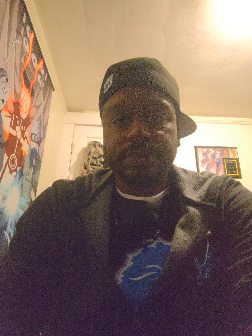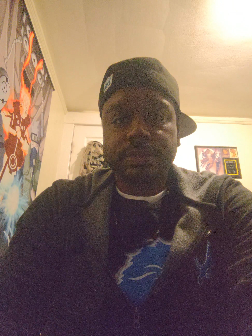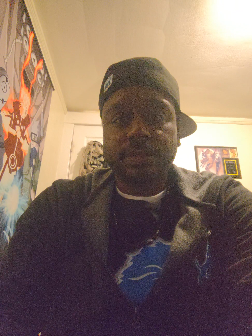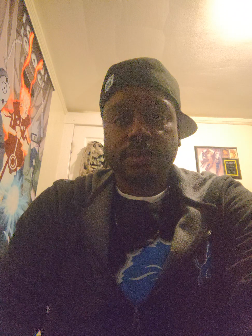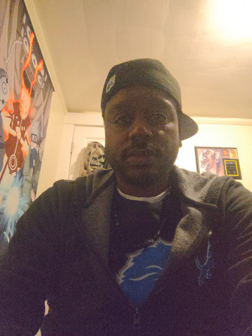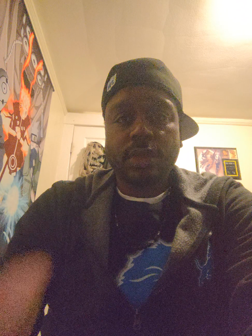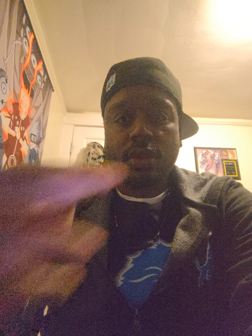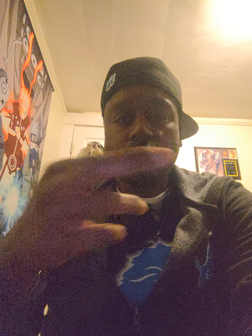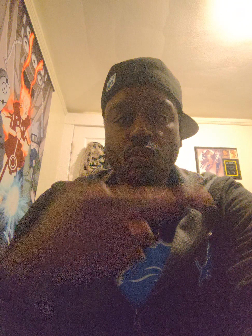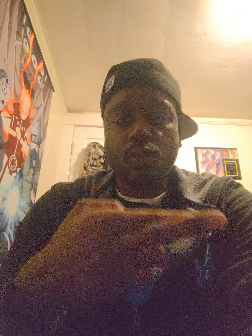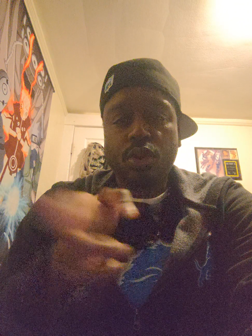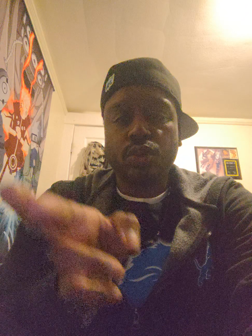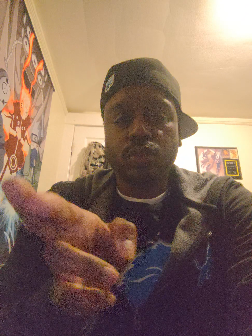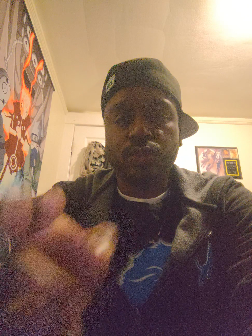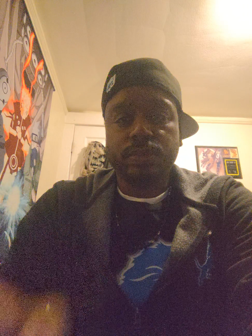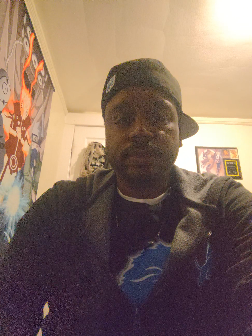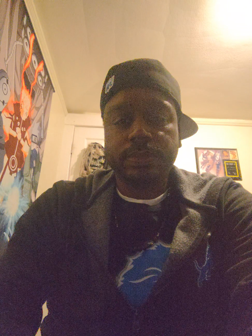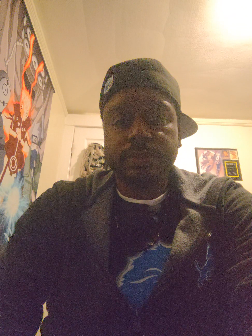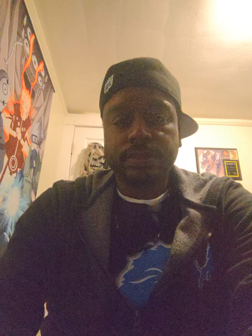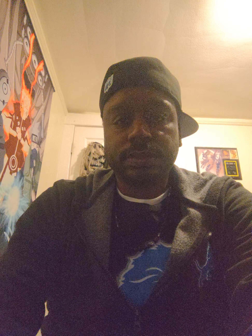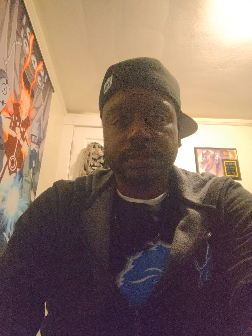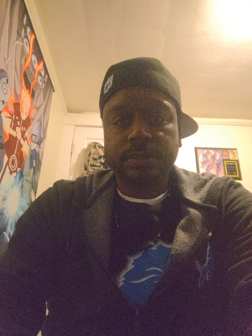room